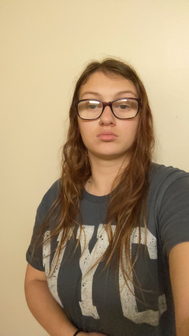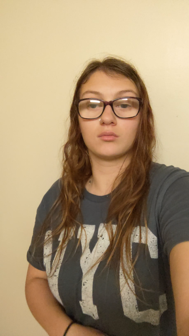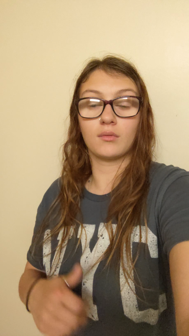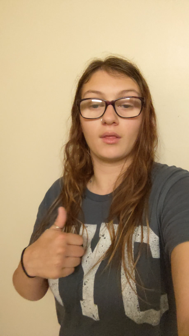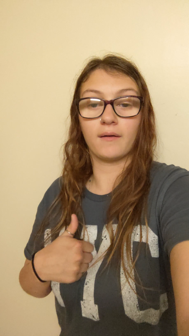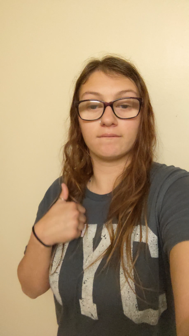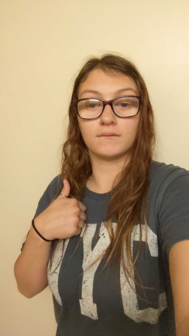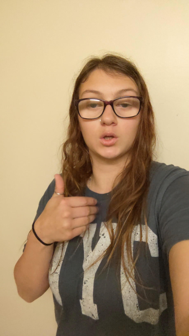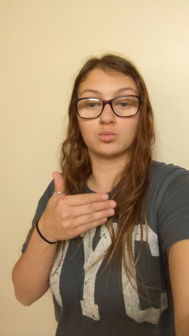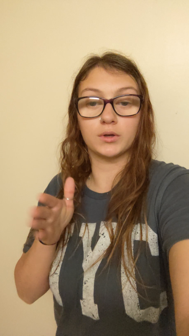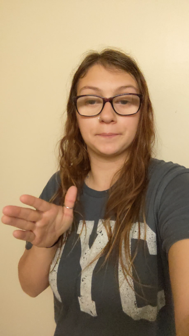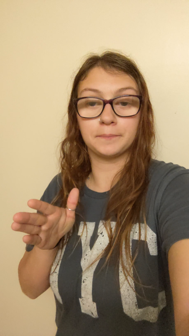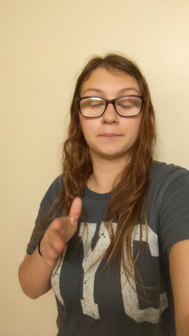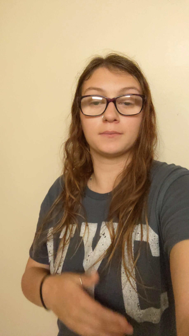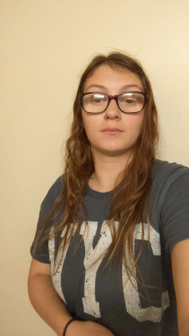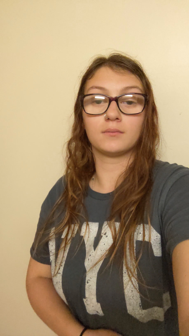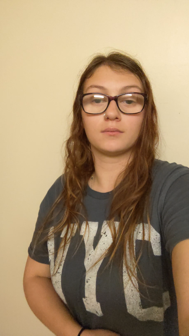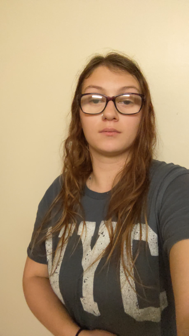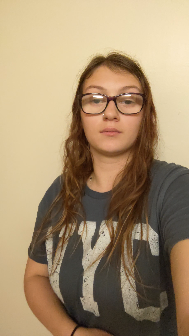living room